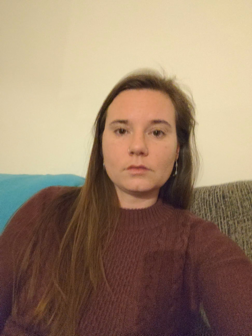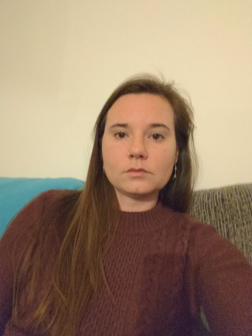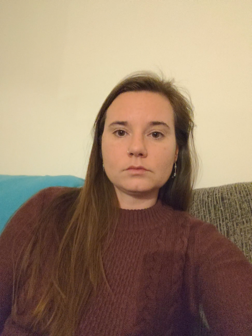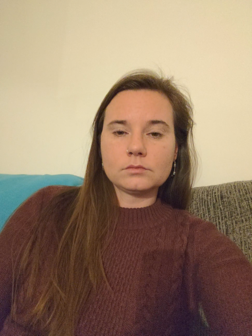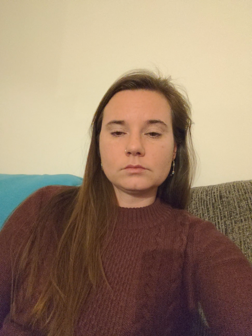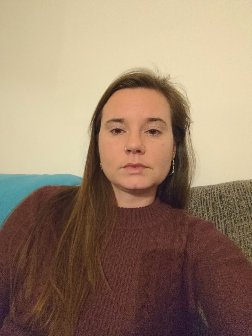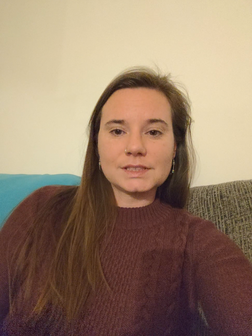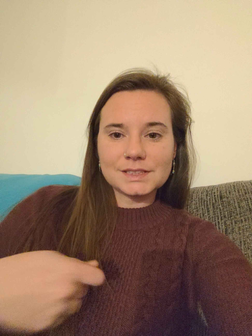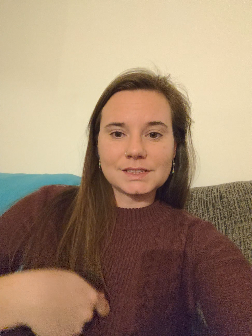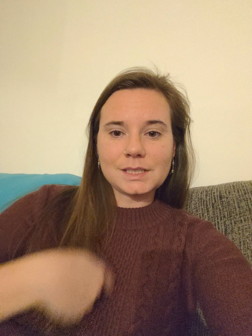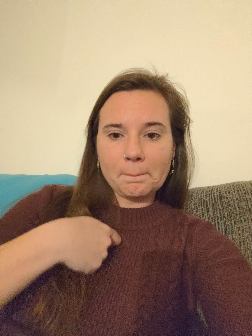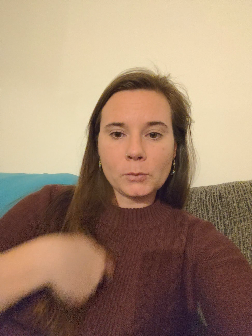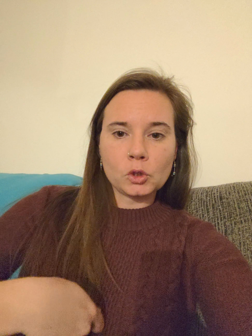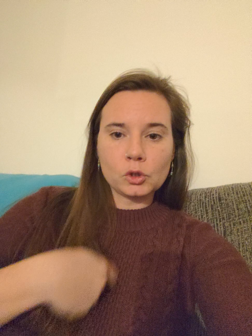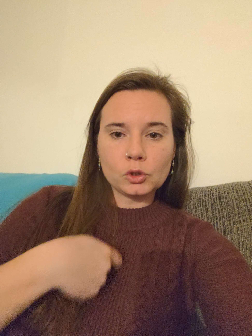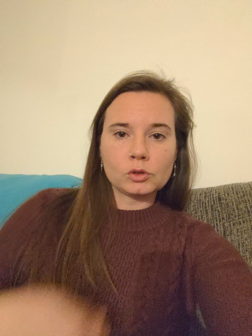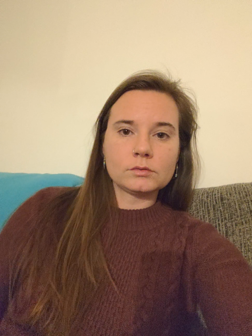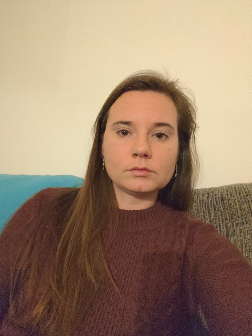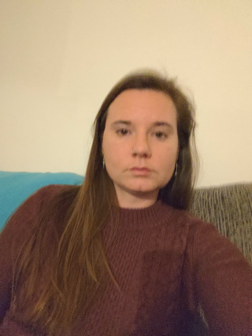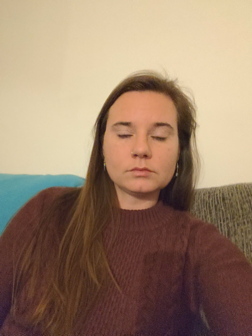zipper